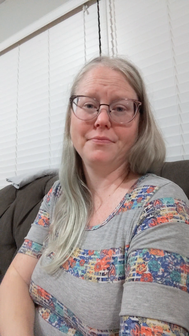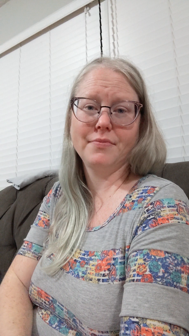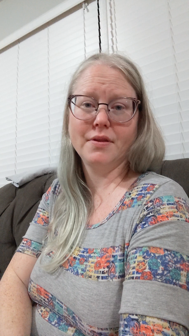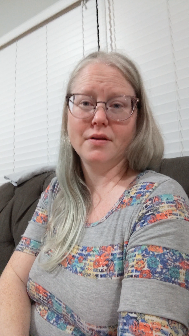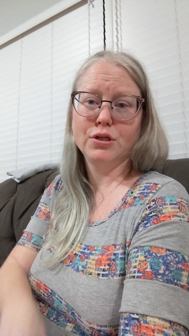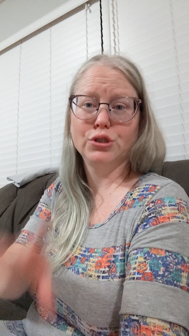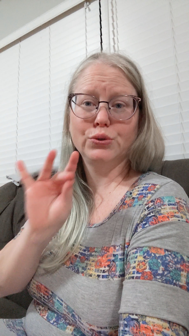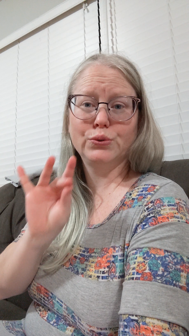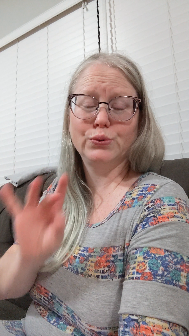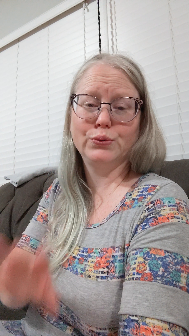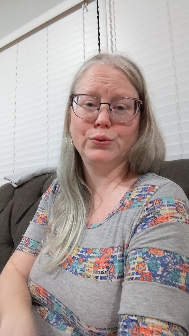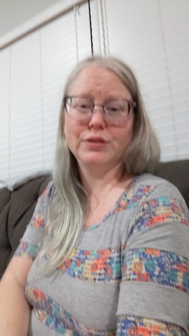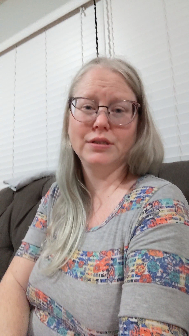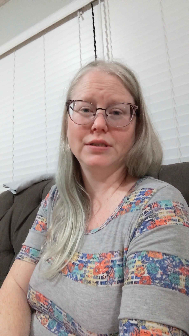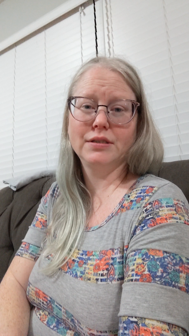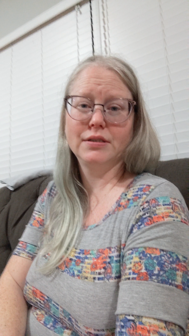choose